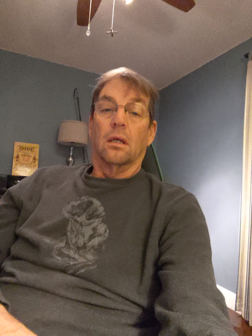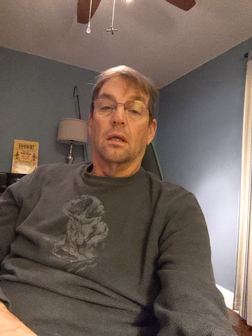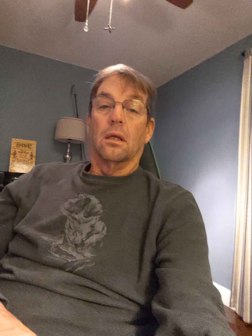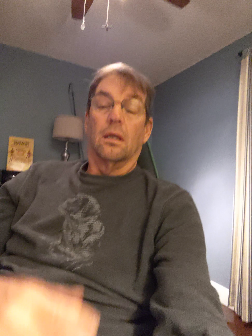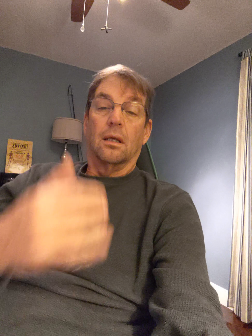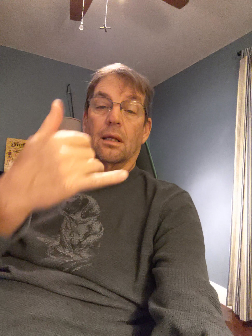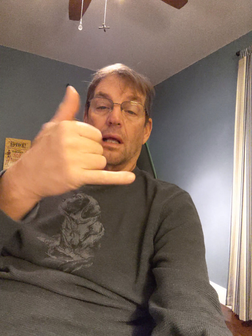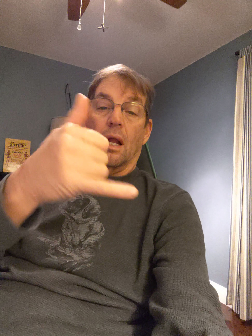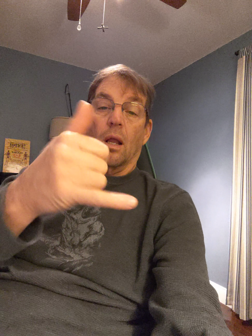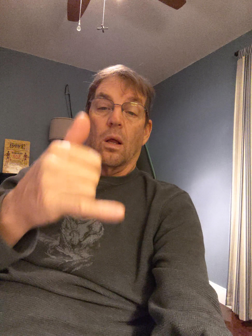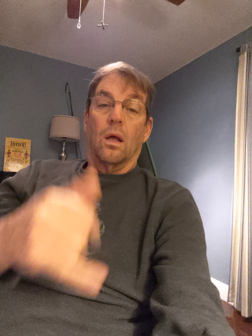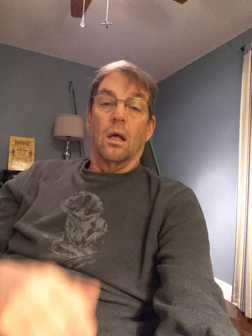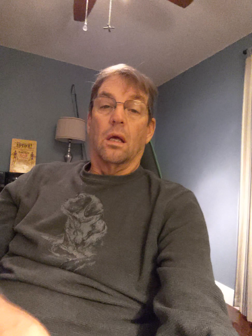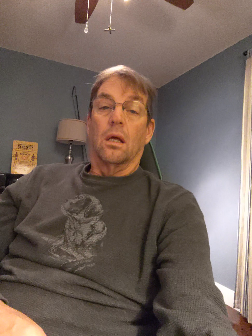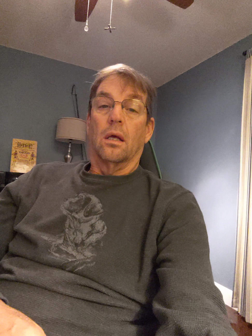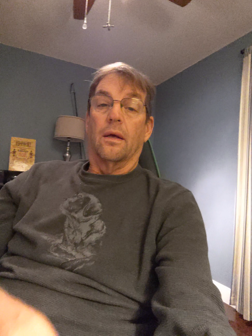yellow